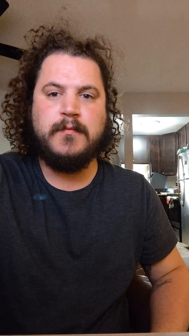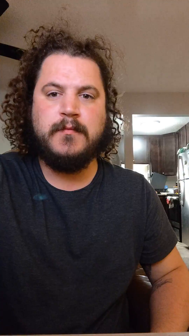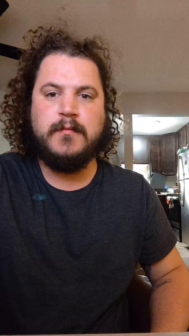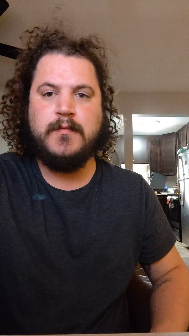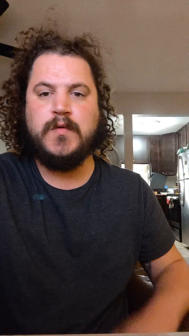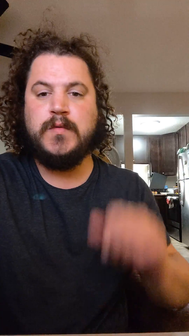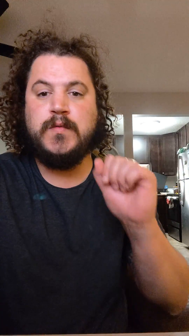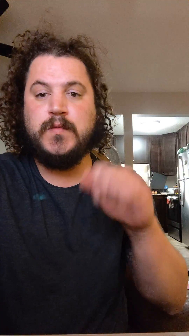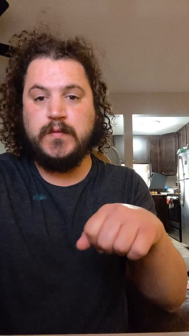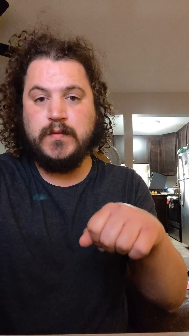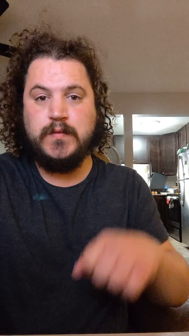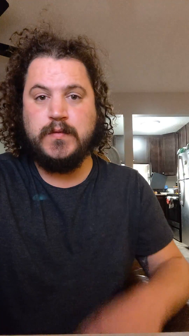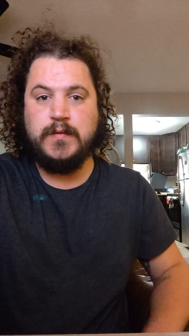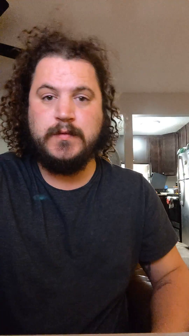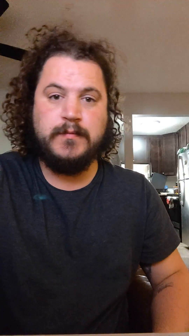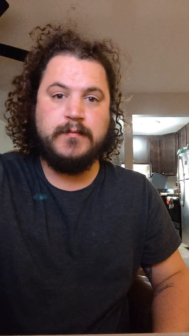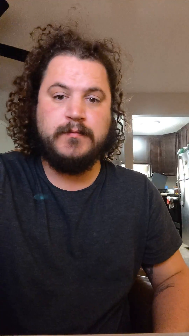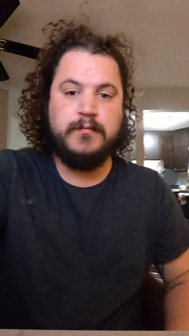could